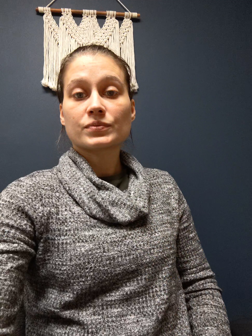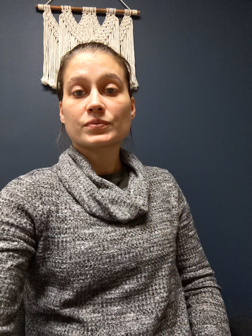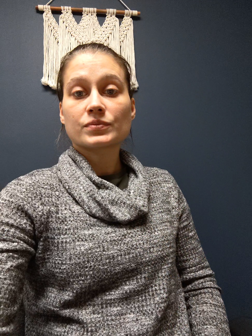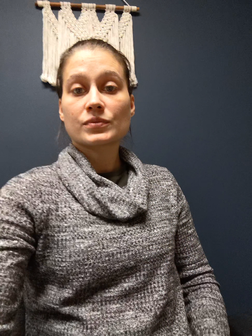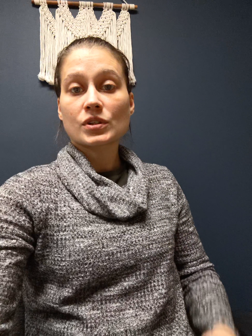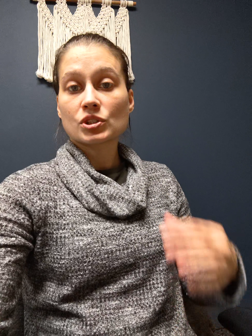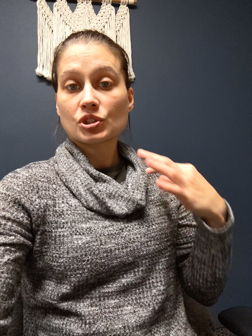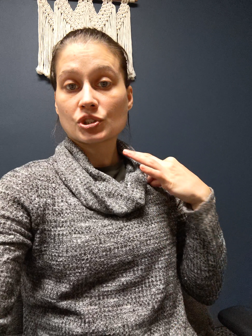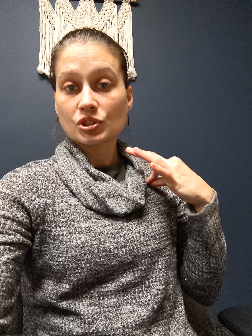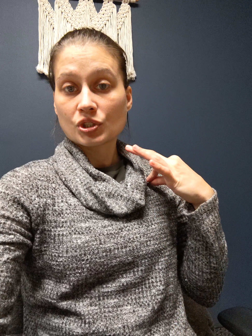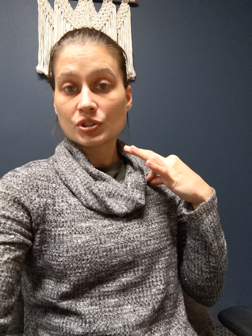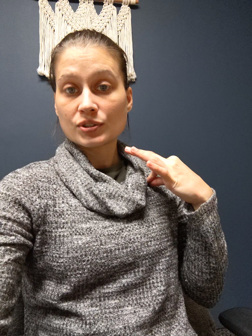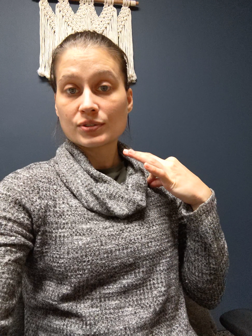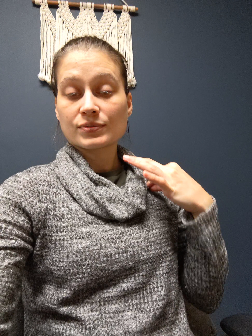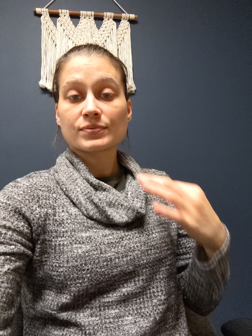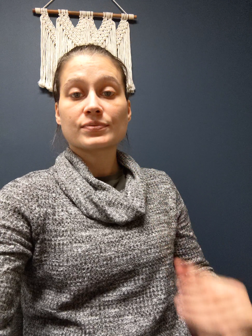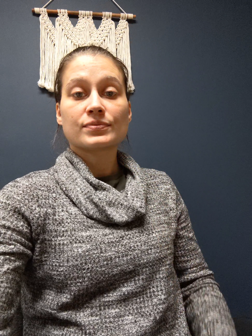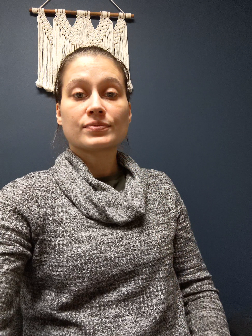shirt